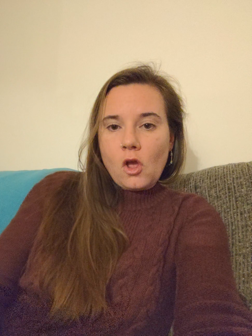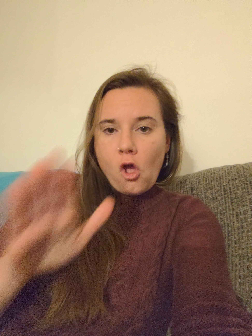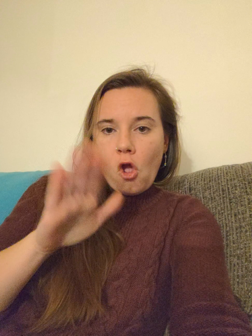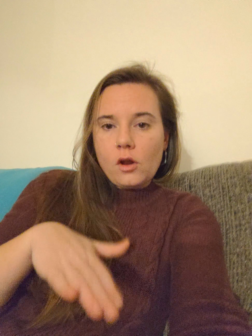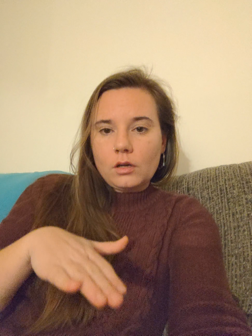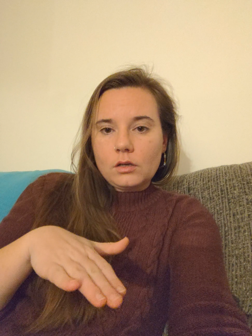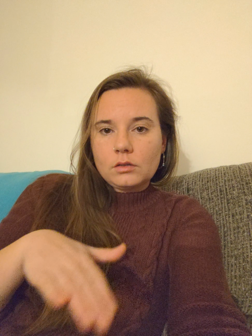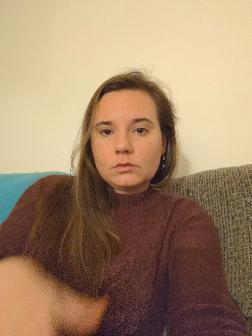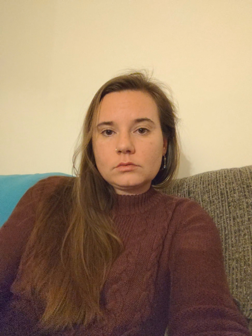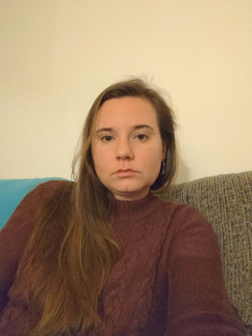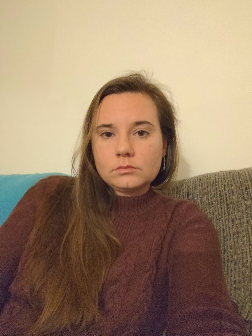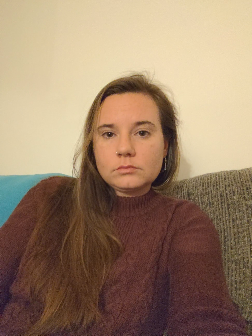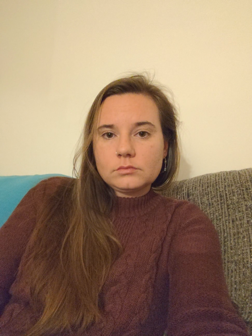on